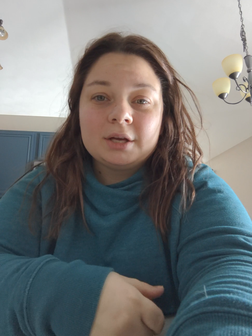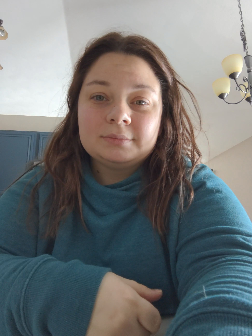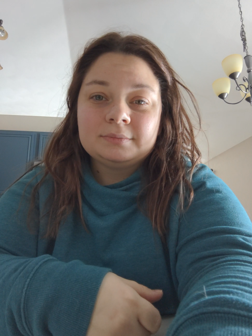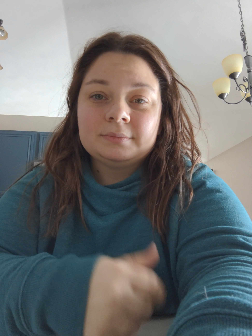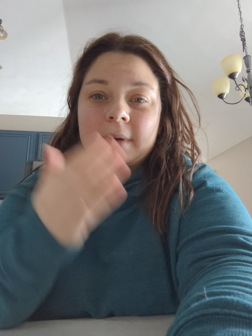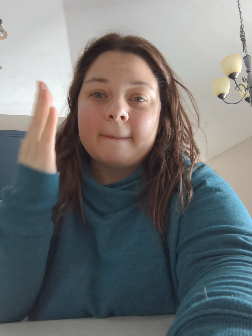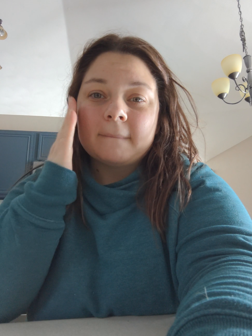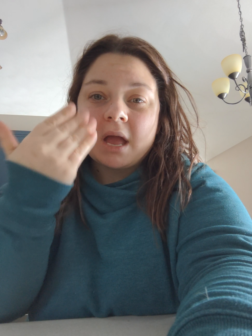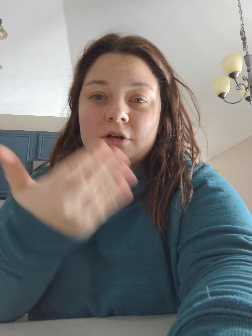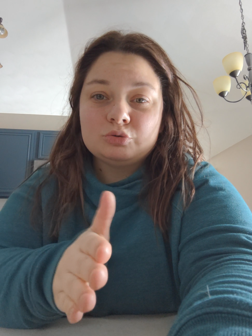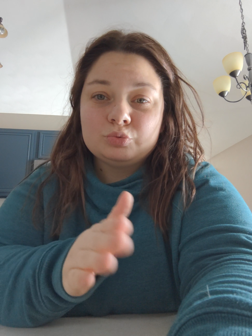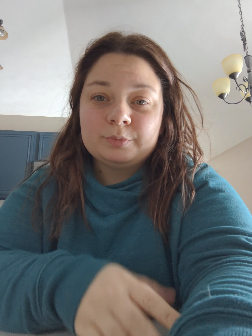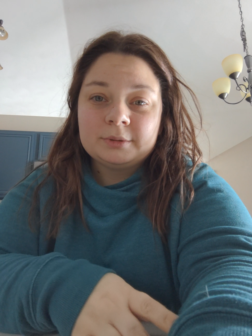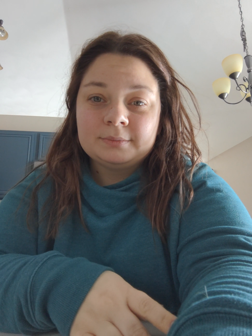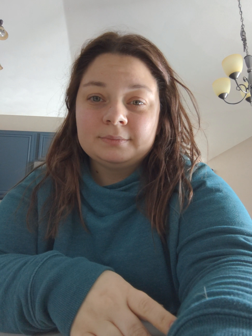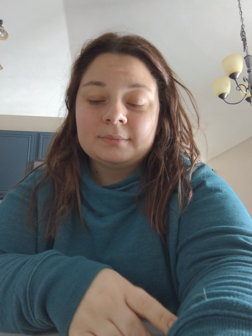bedroom